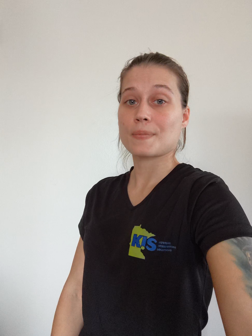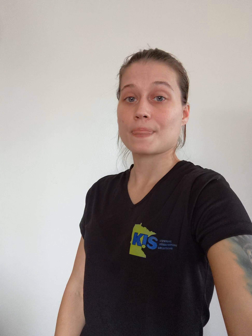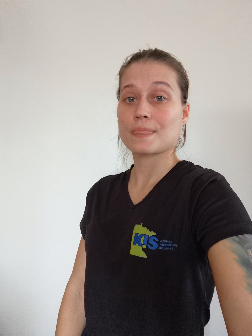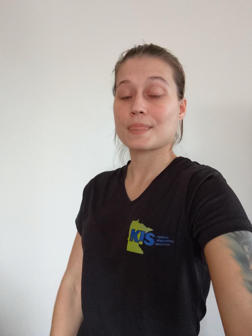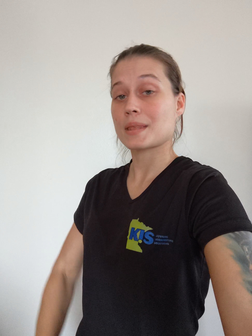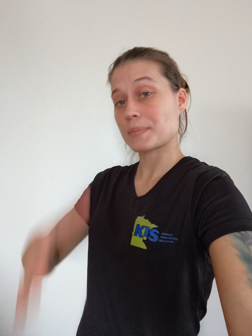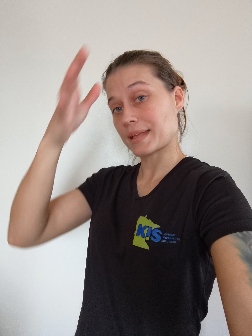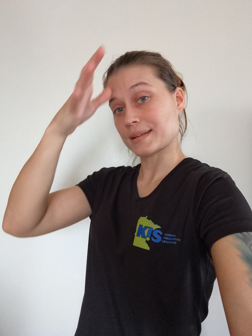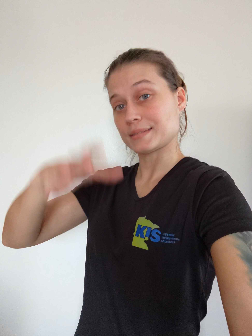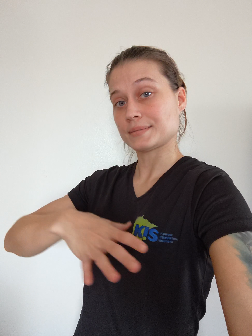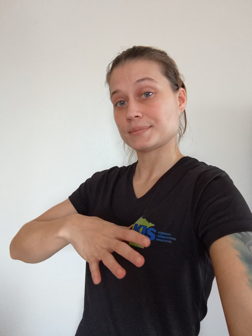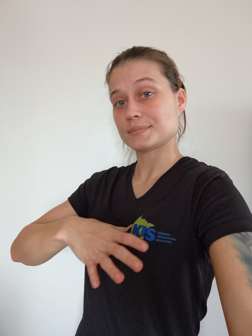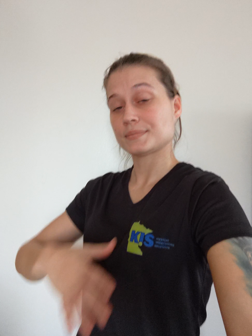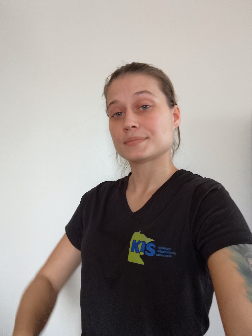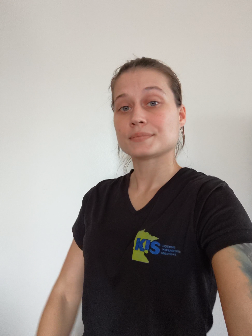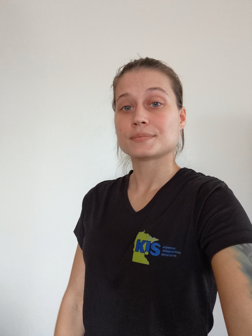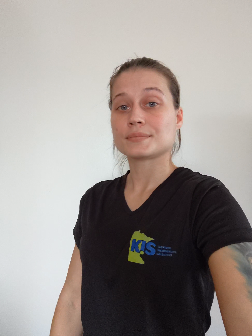man